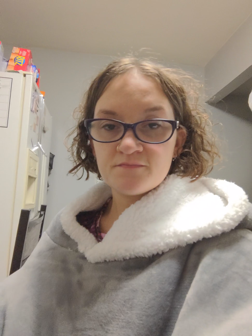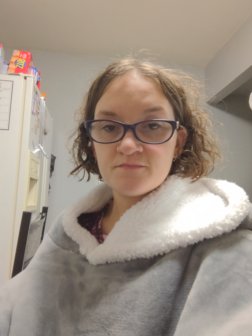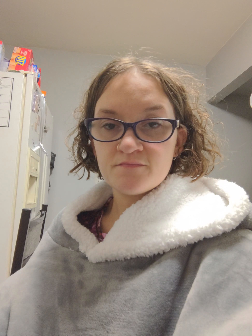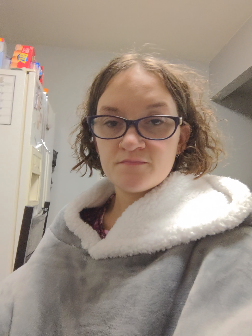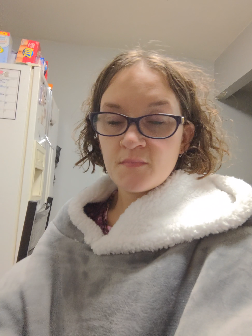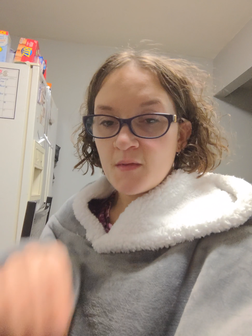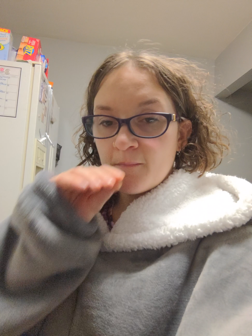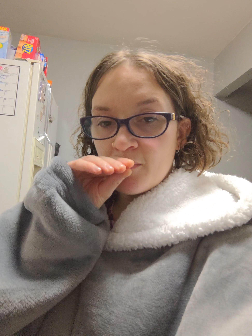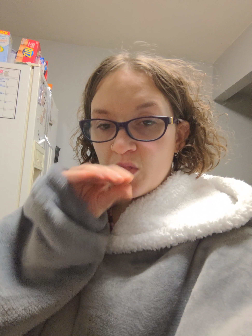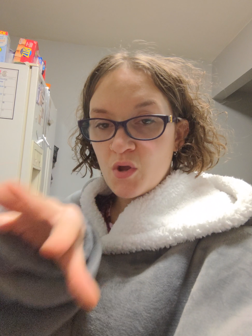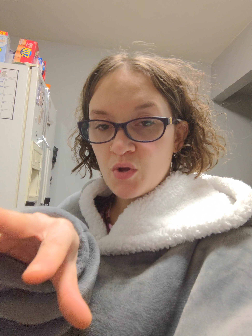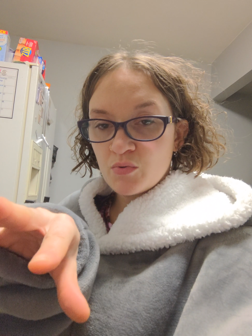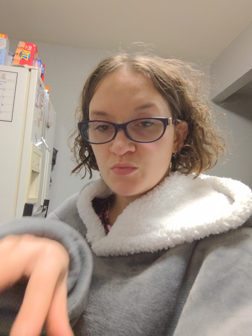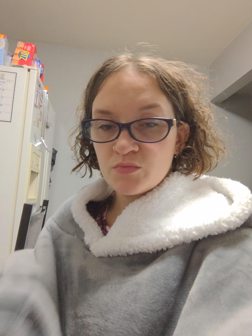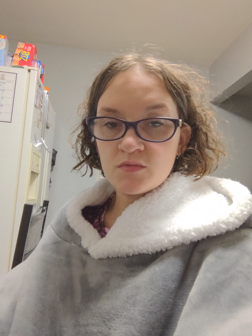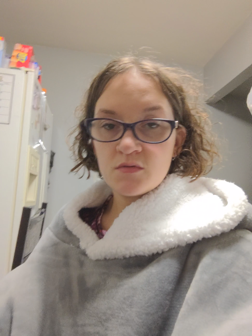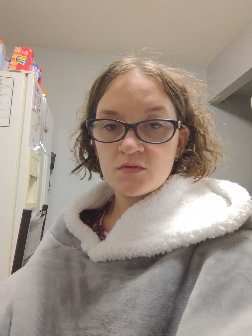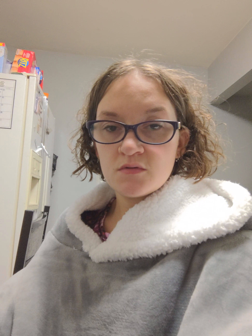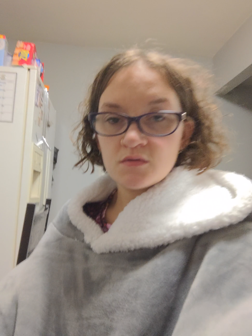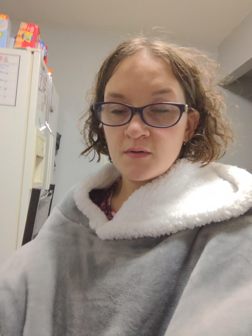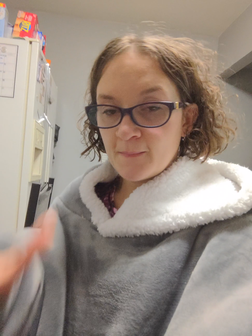blow